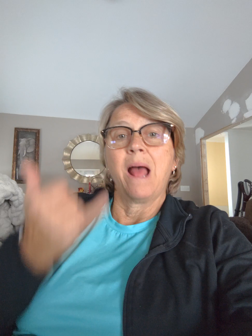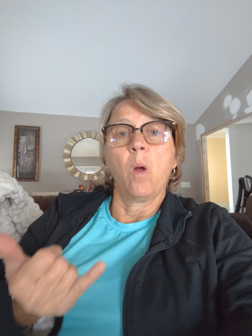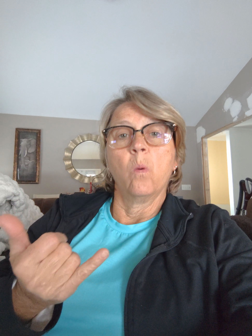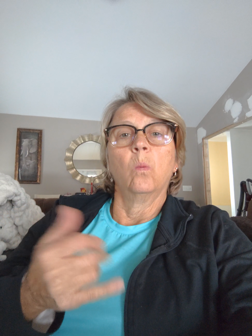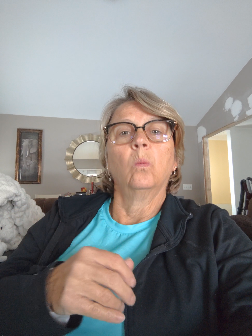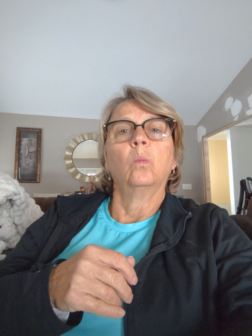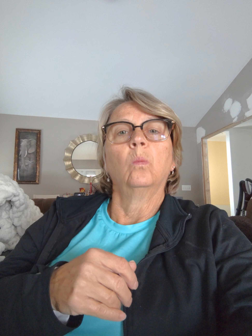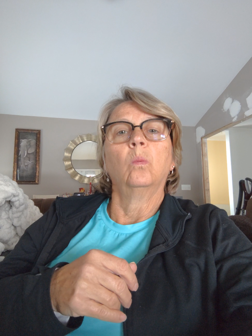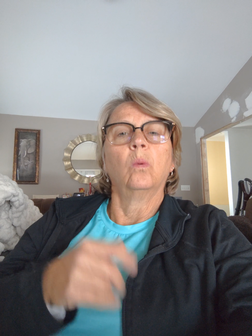now